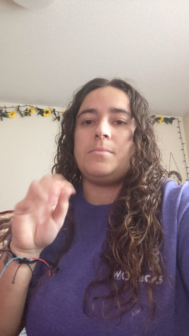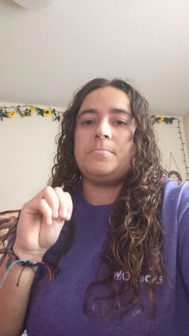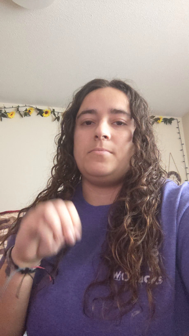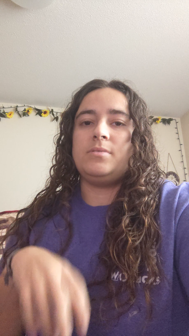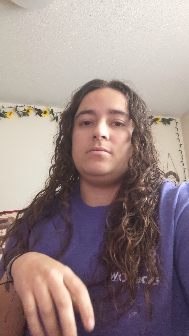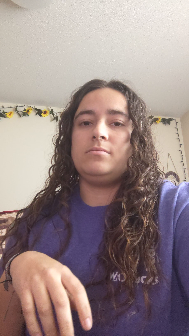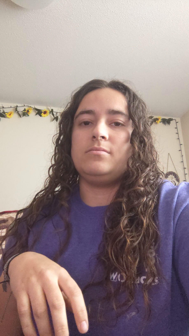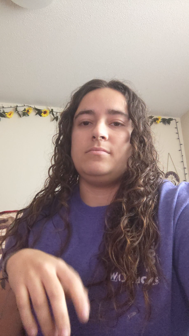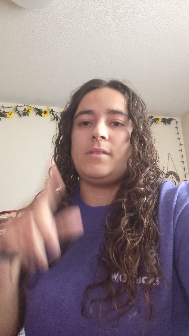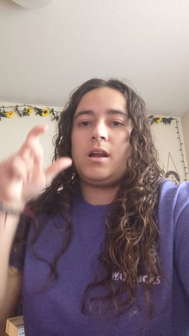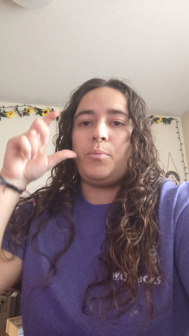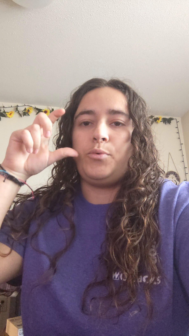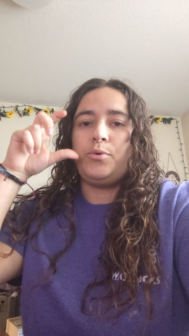camera